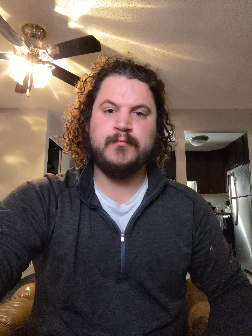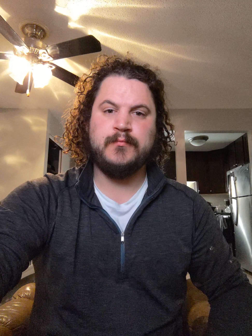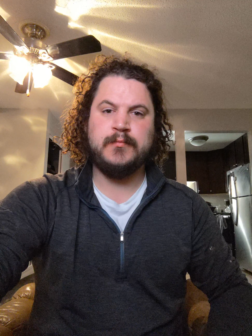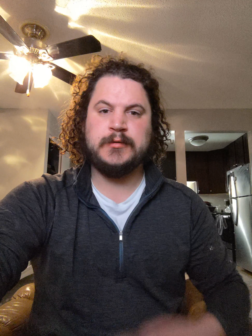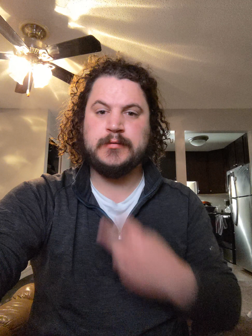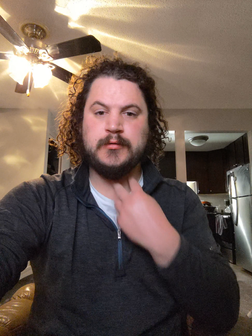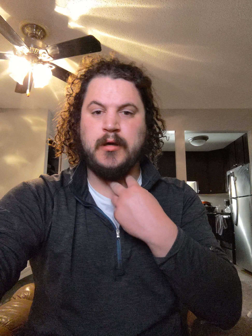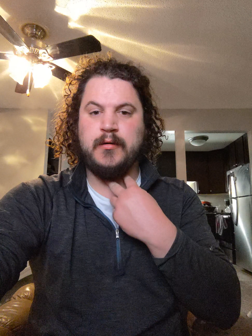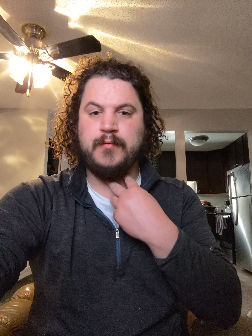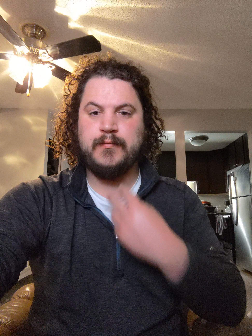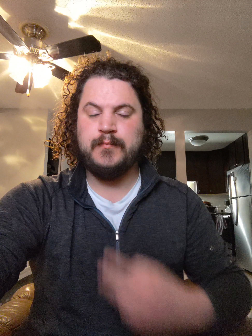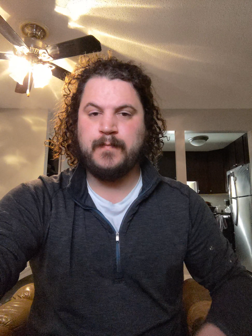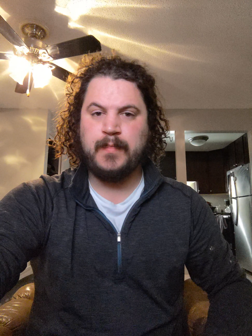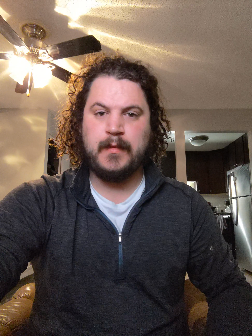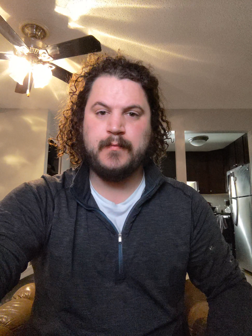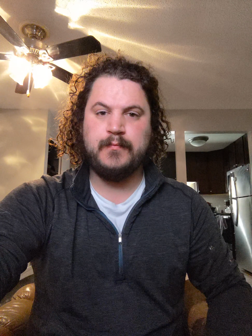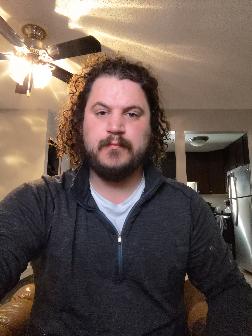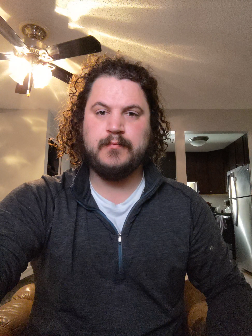stuck